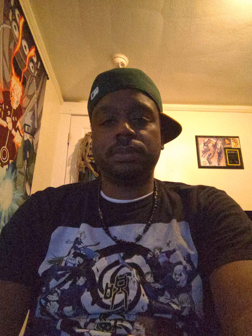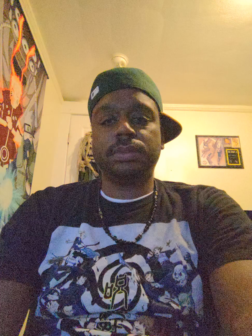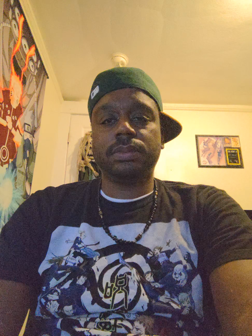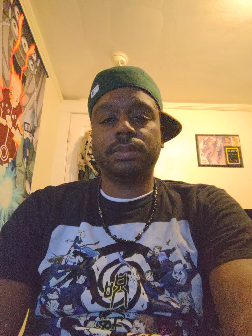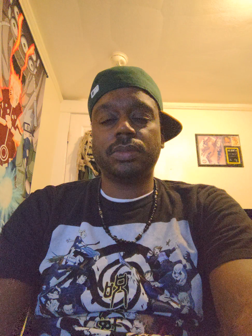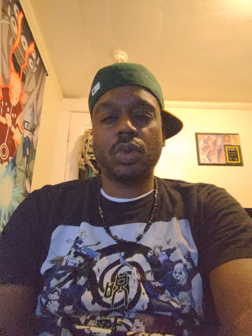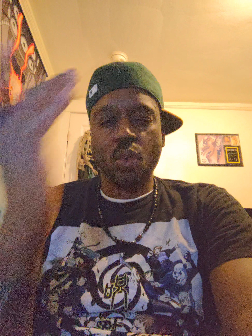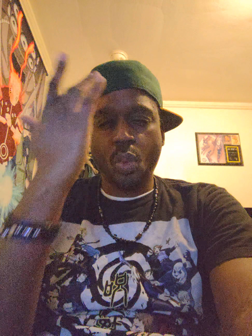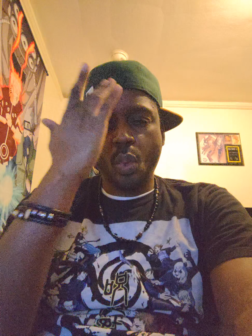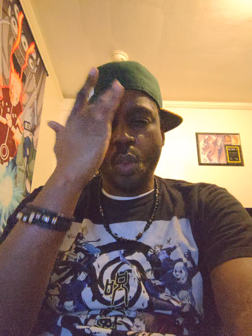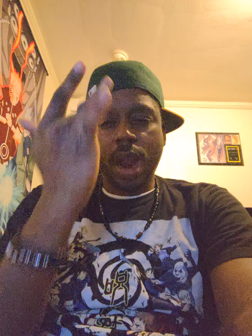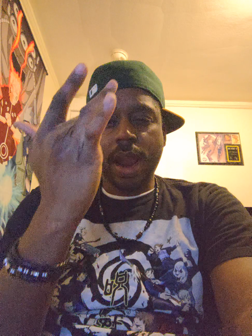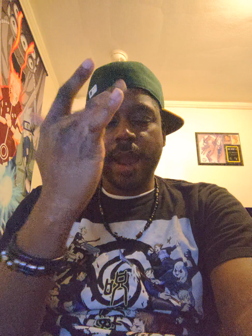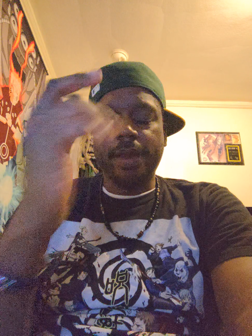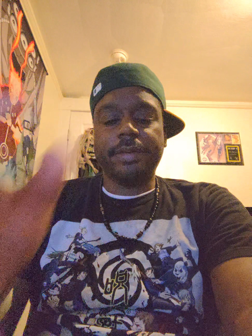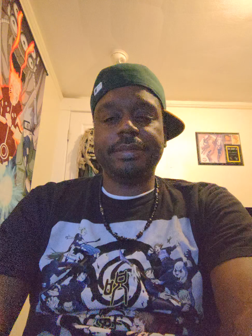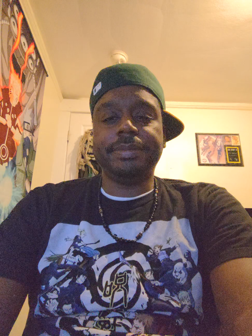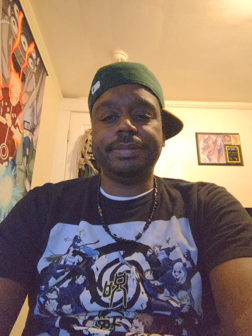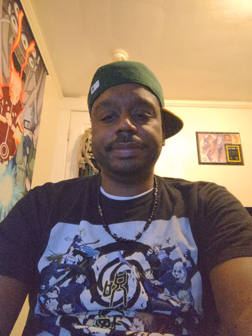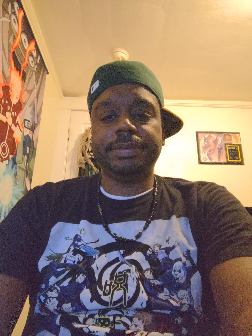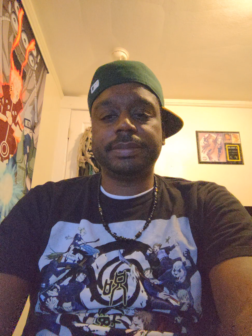why